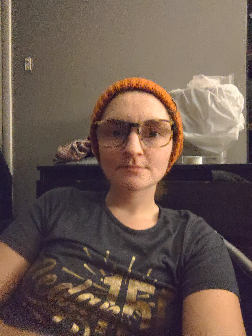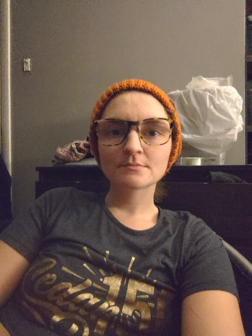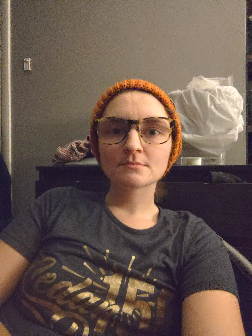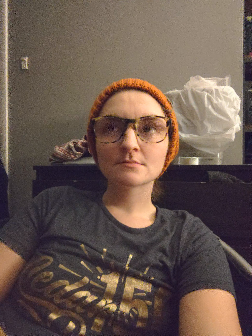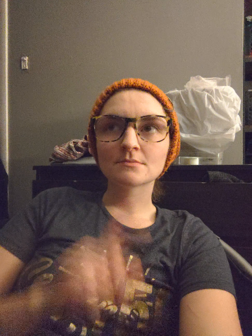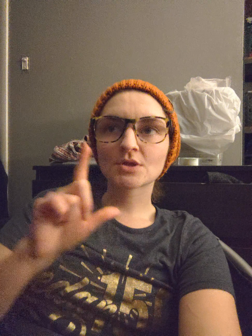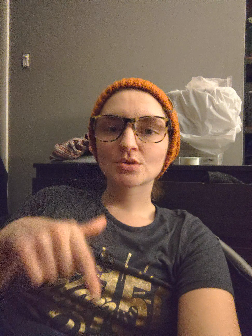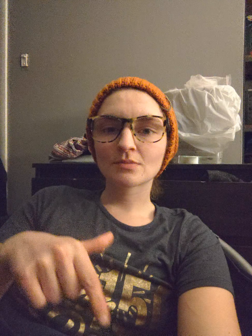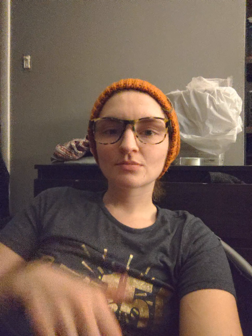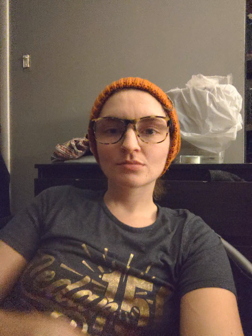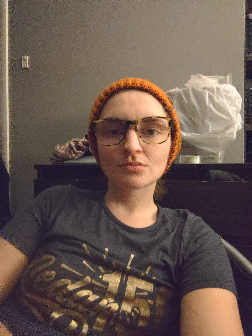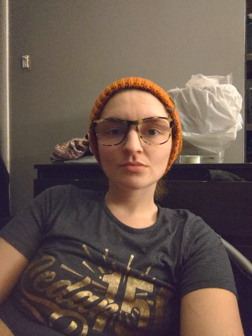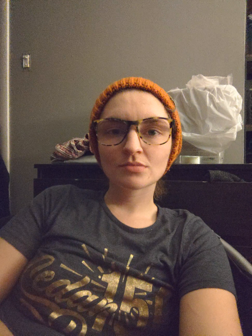later